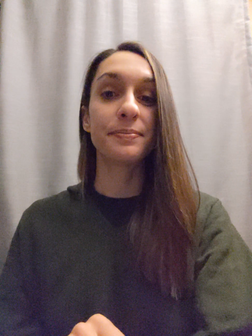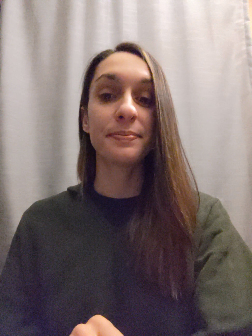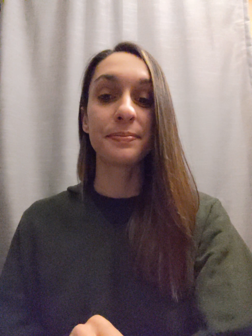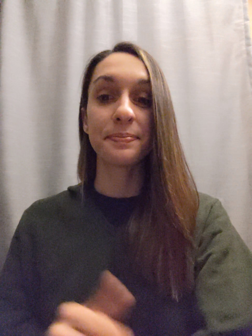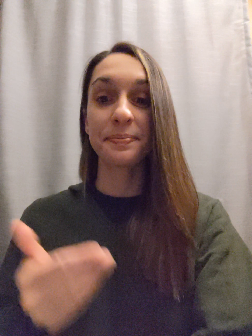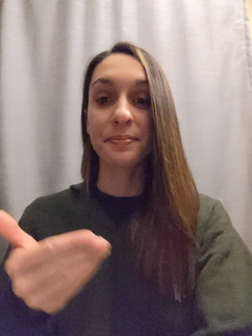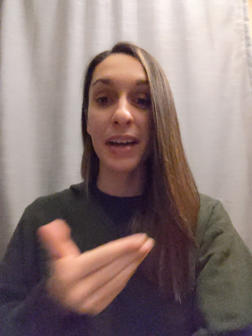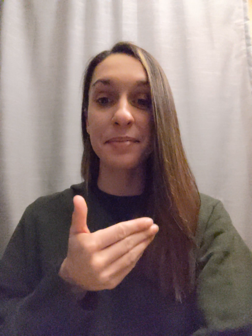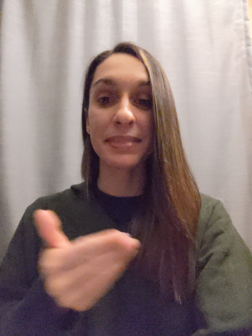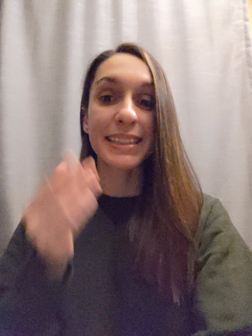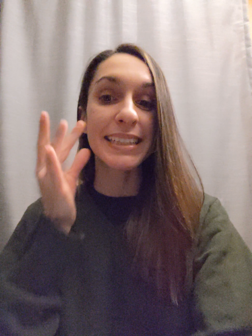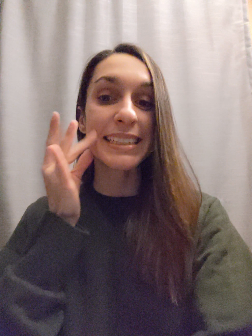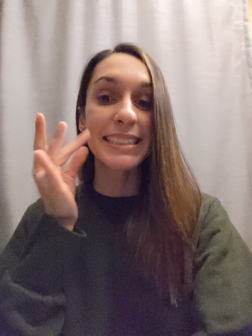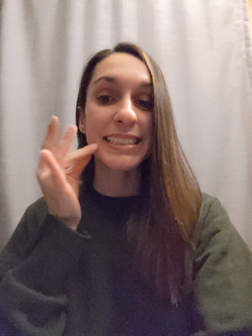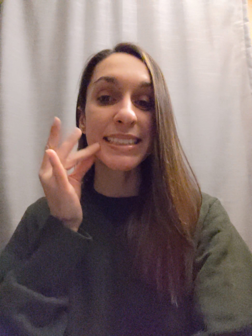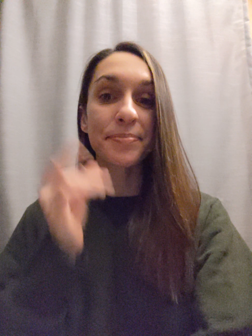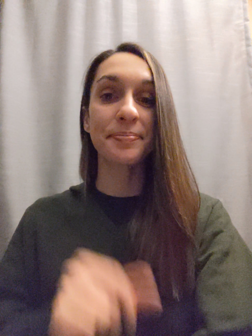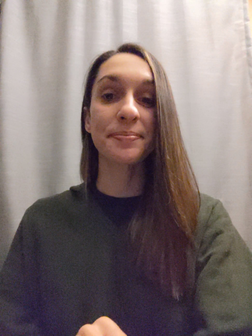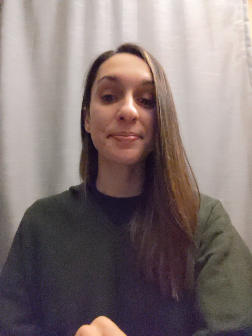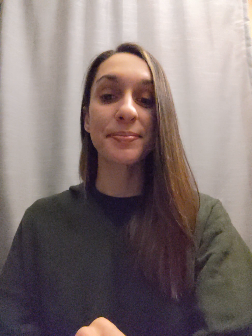kitty